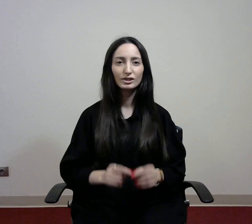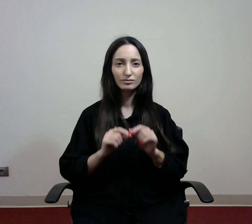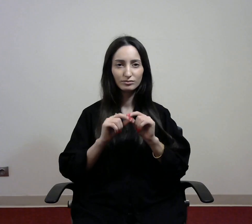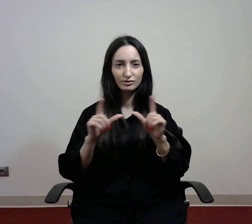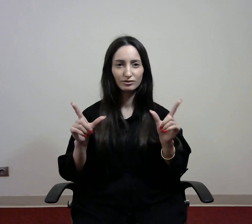məktəb